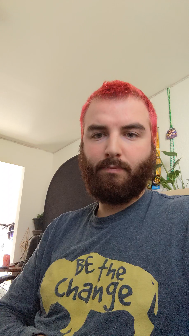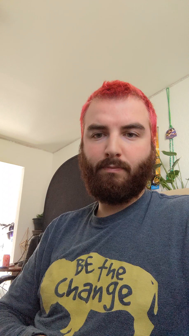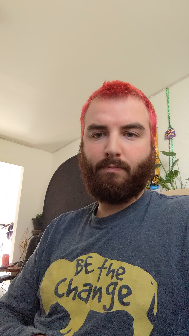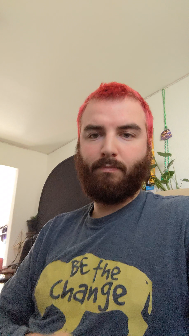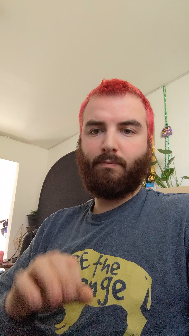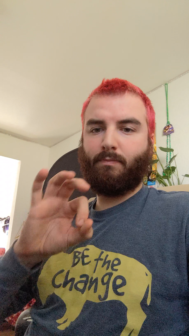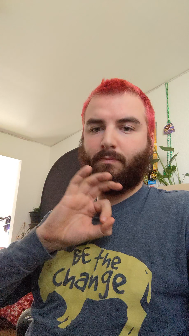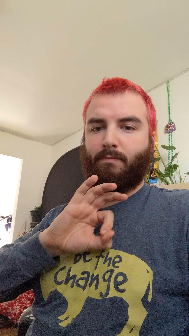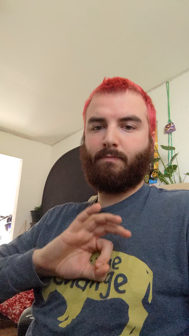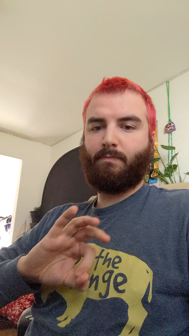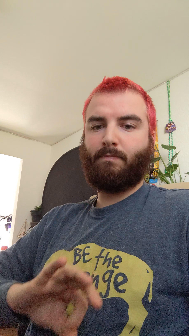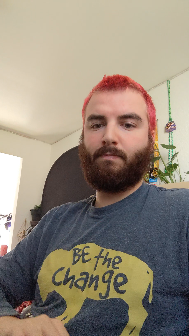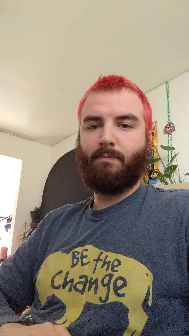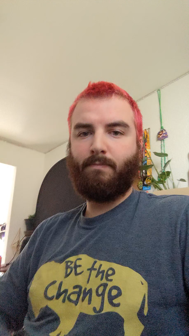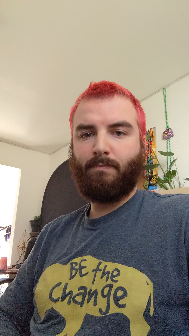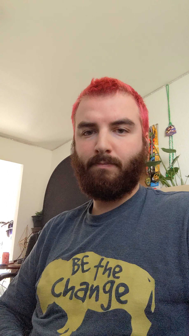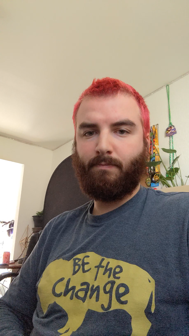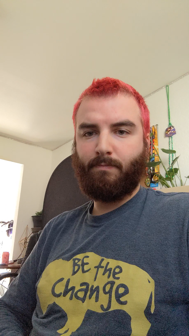button